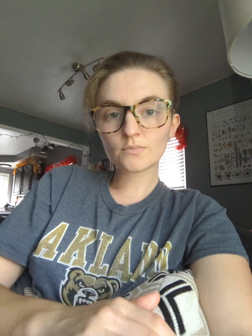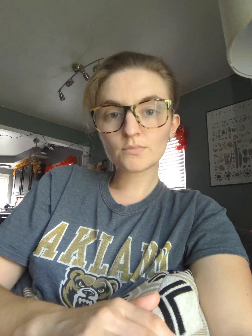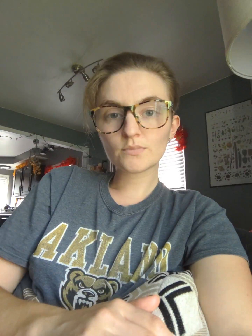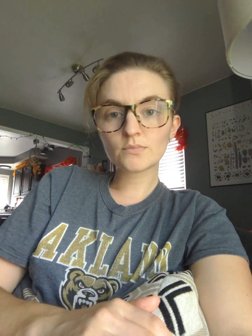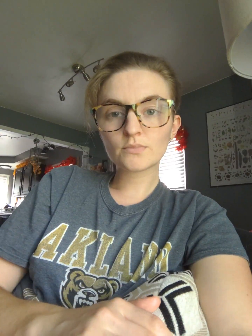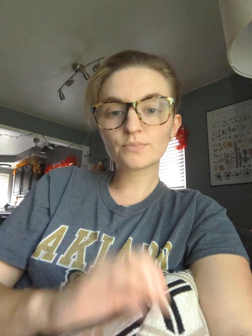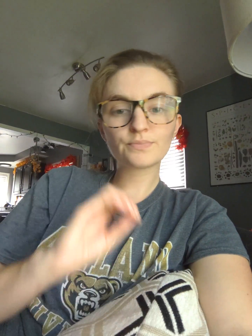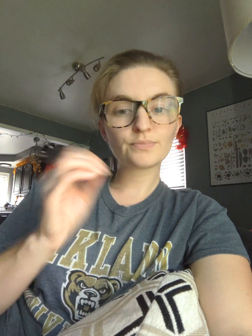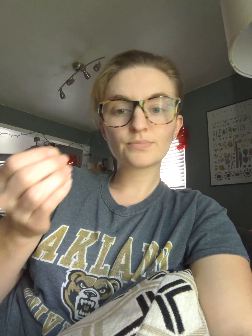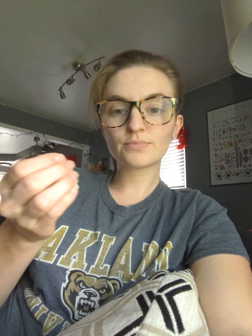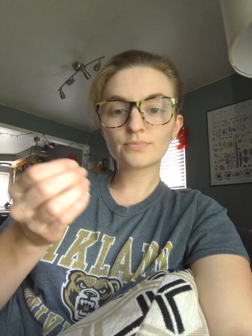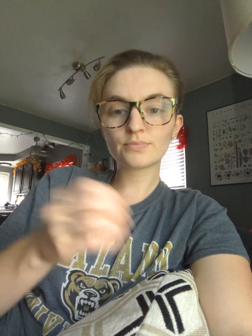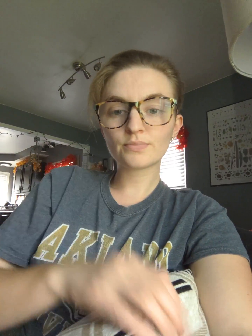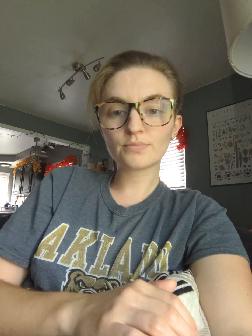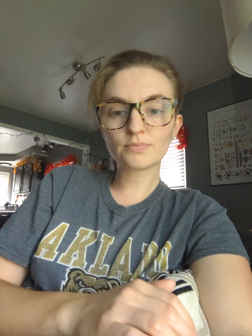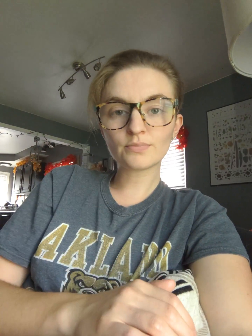none